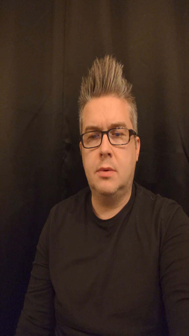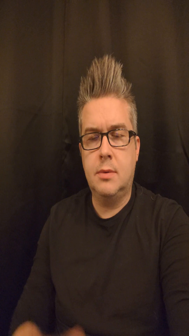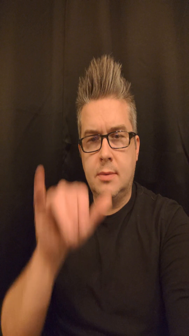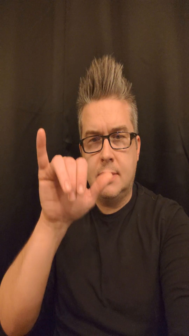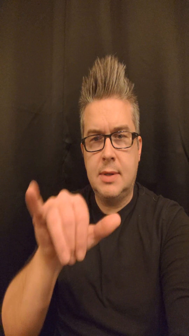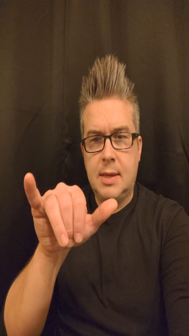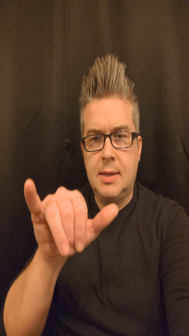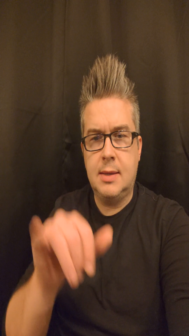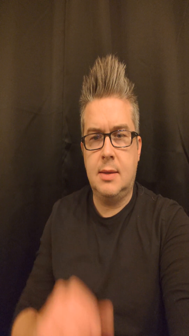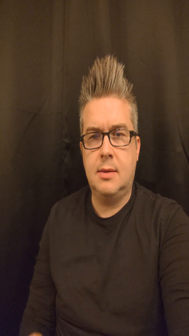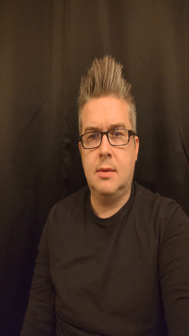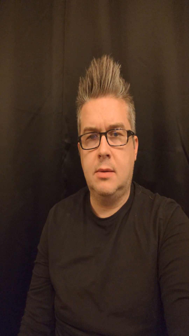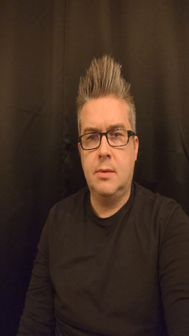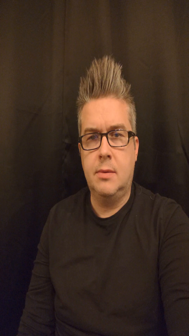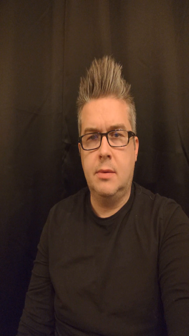stay